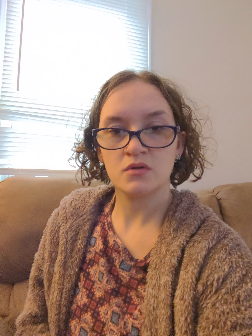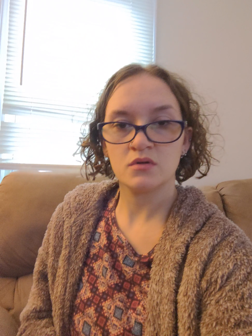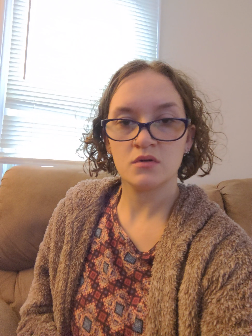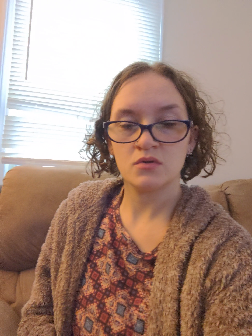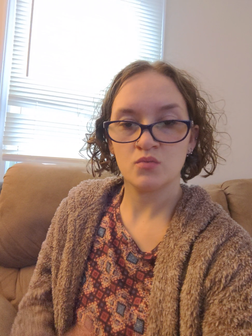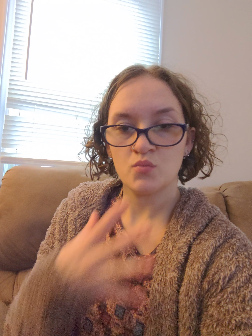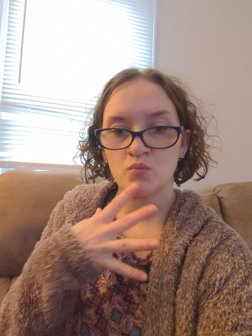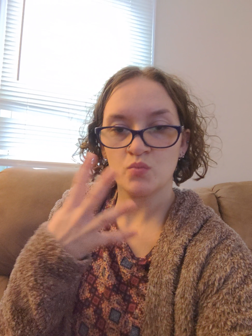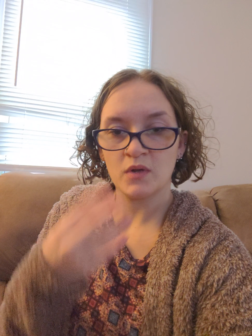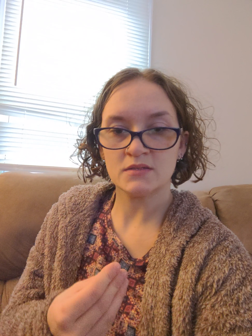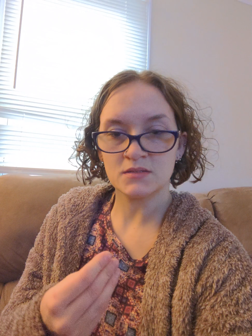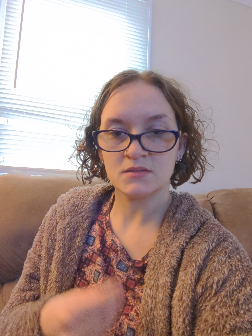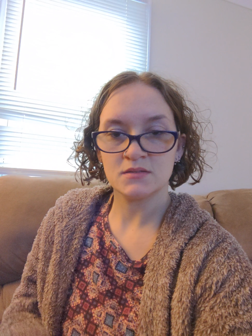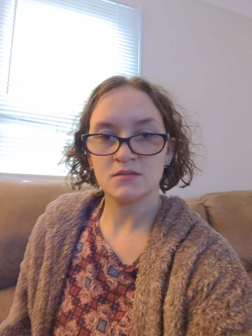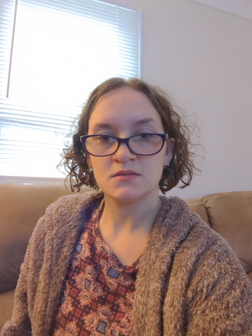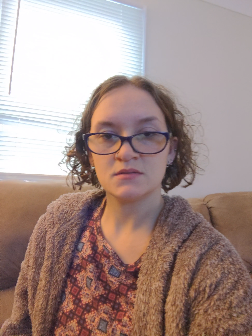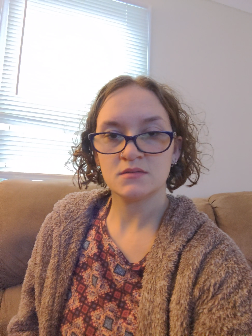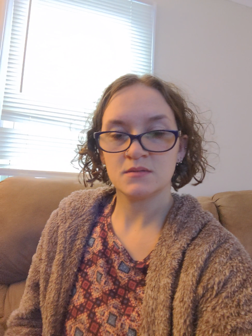wet